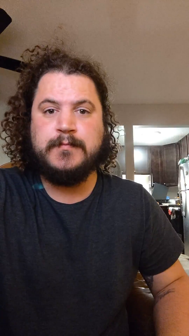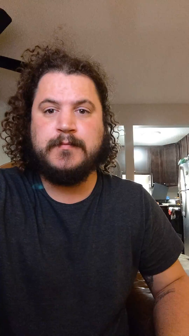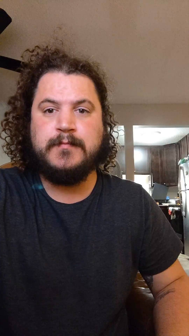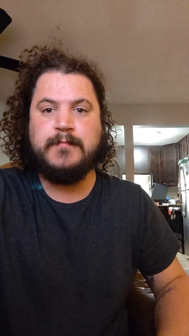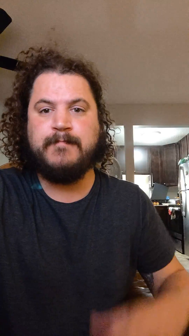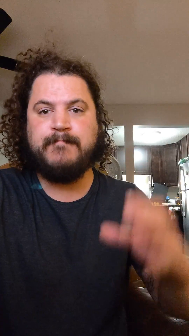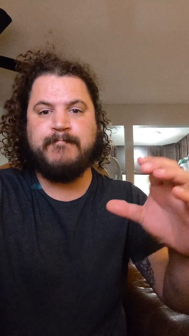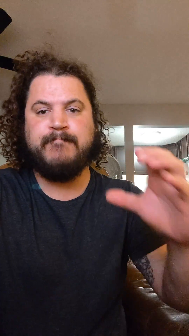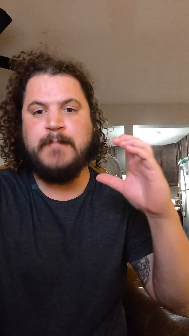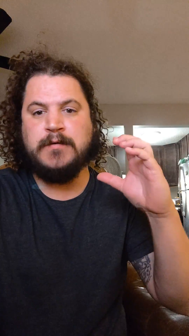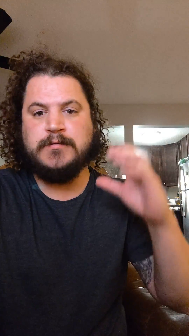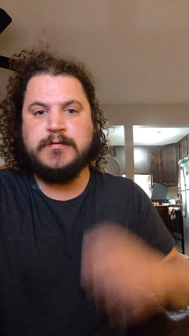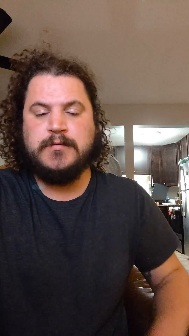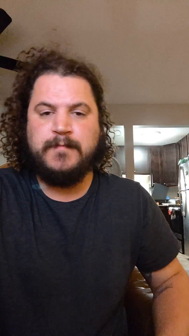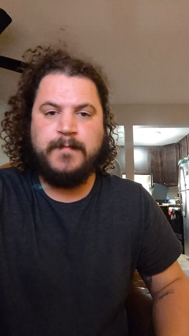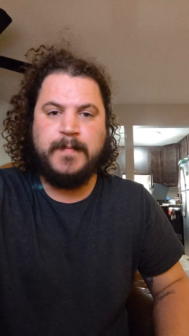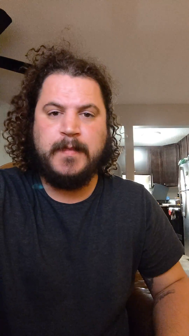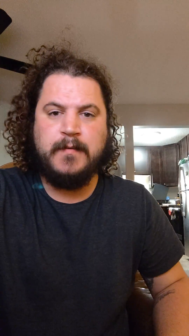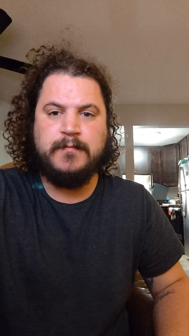bus